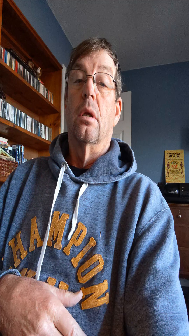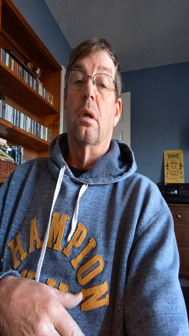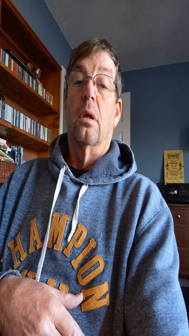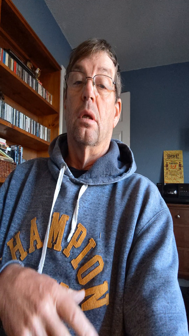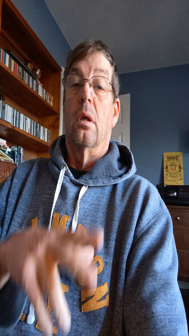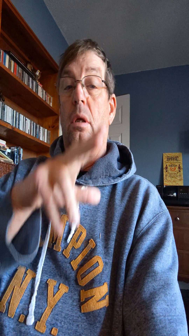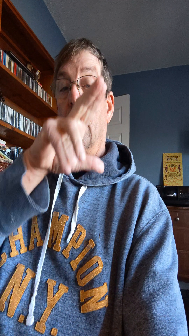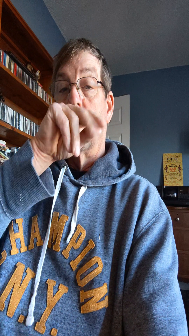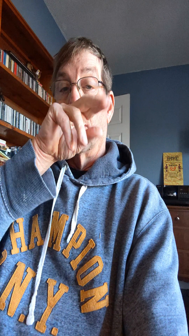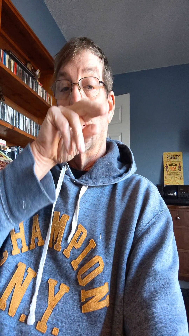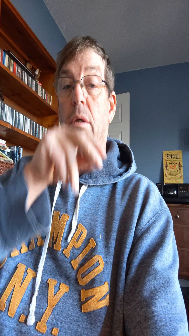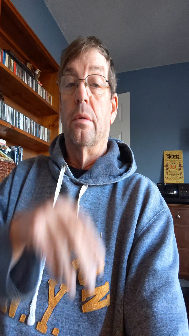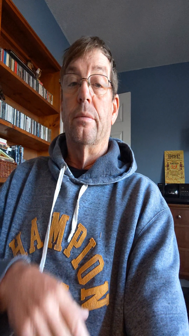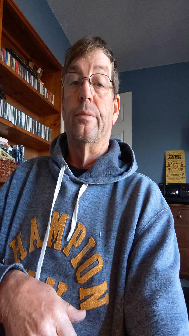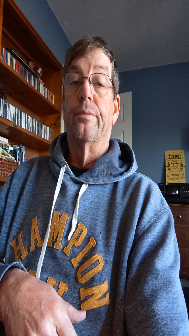duck